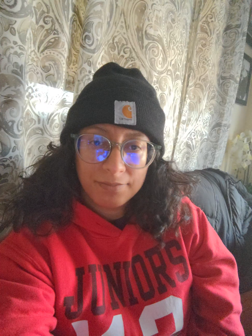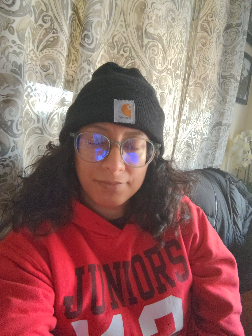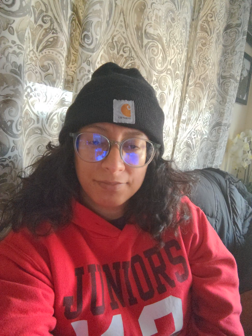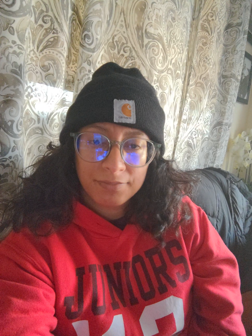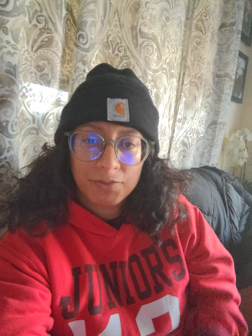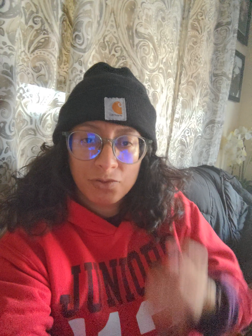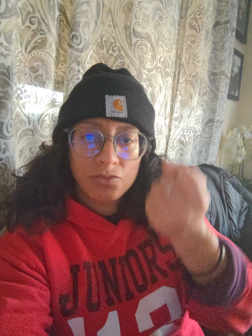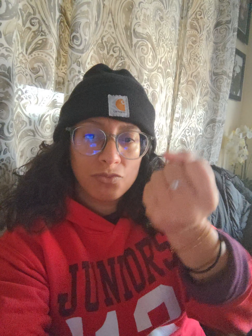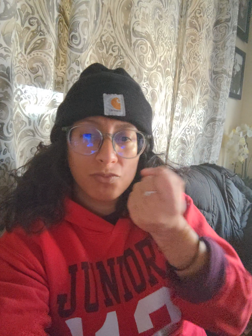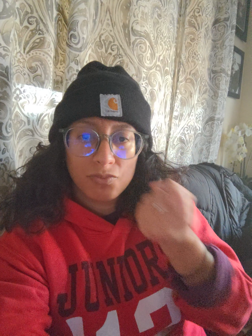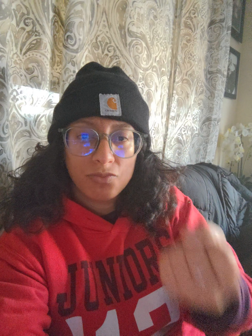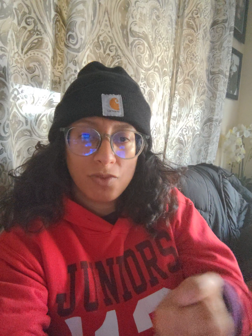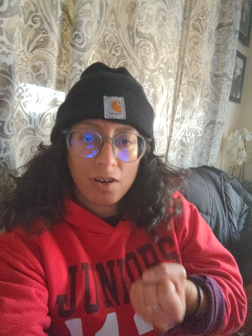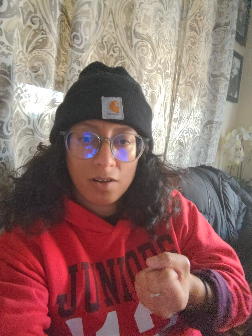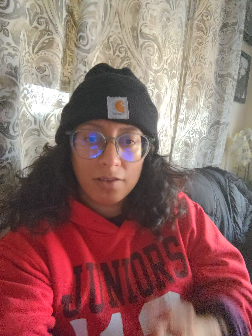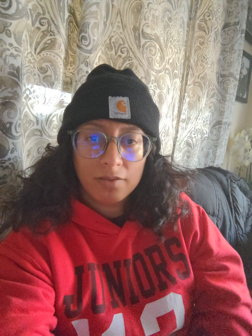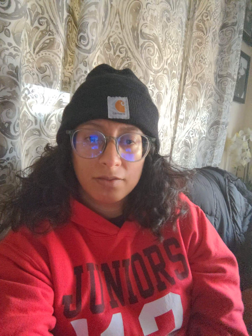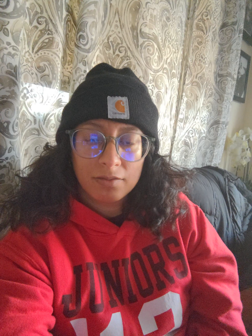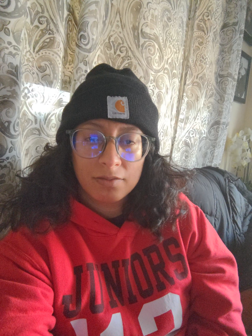drawer